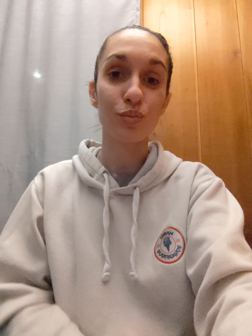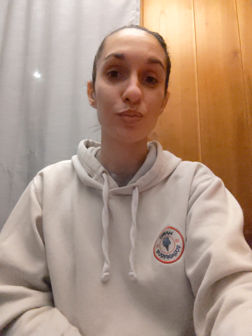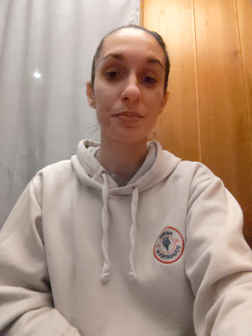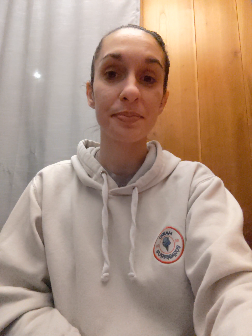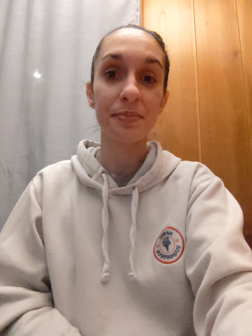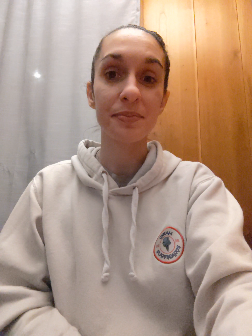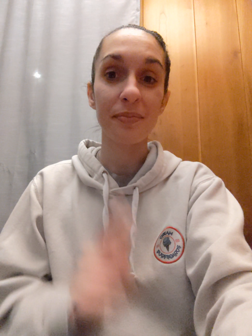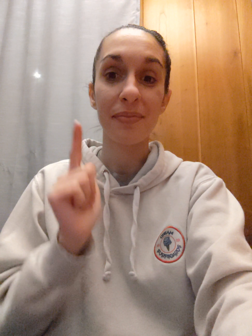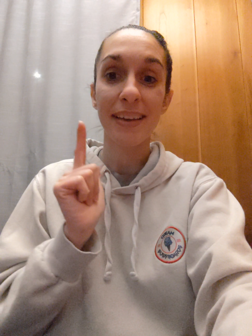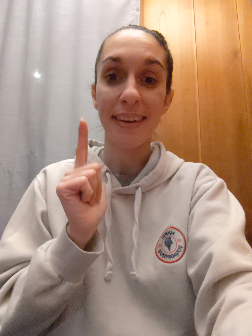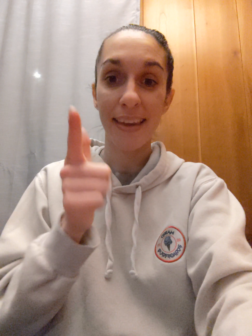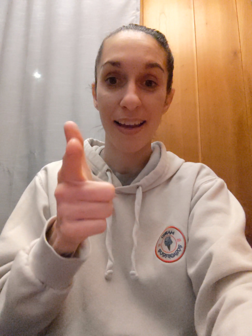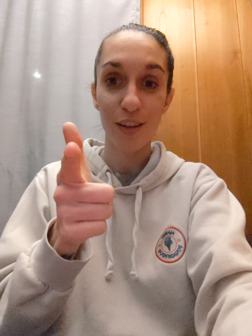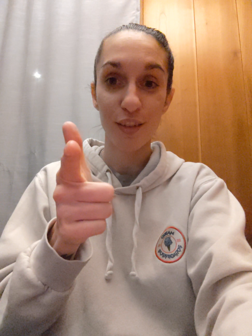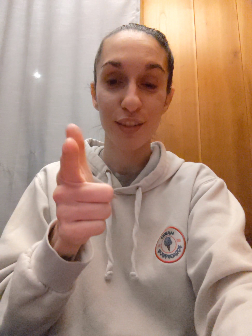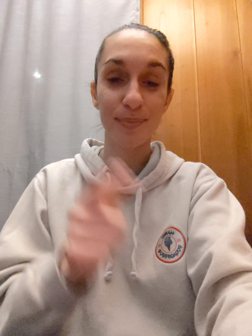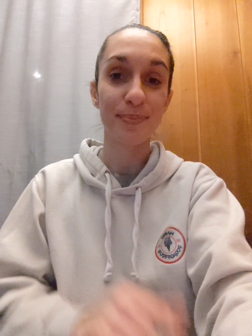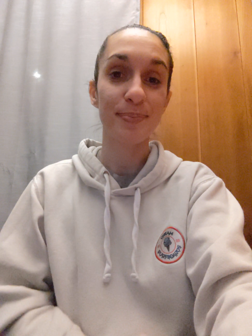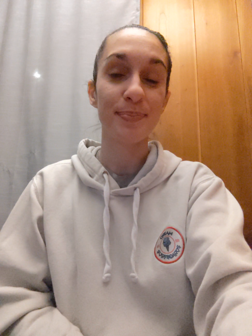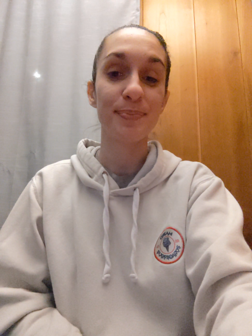later